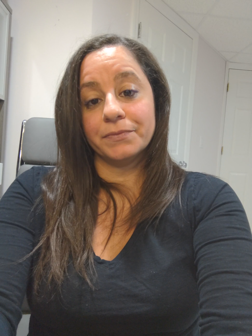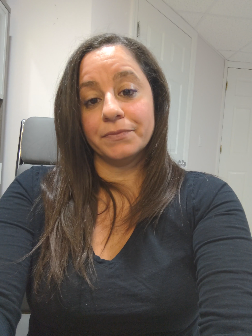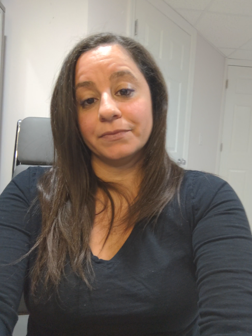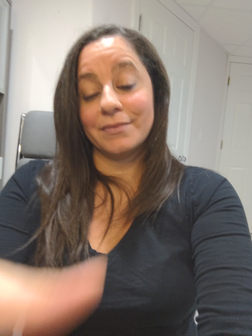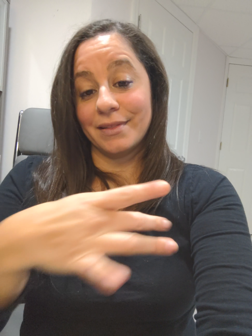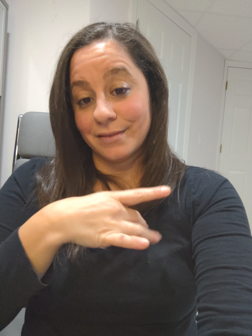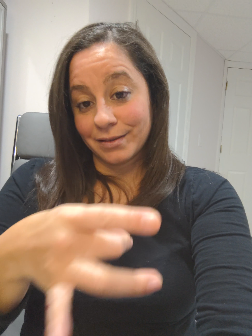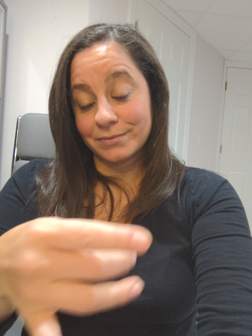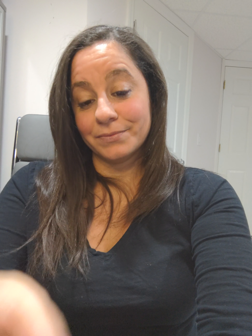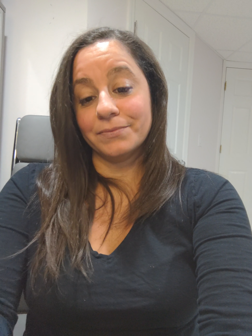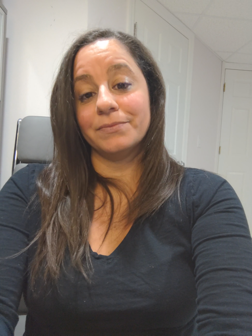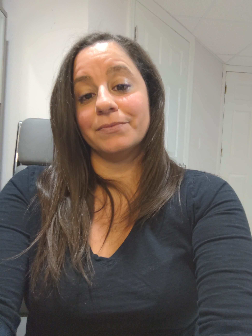like